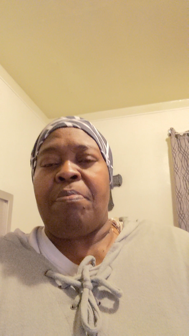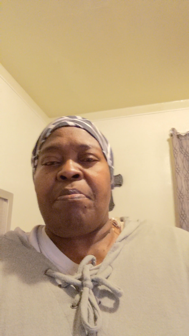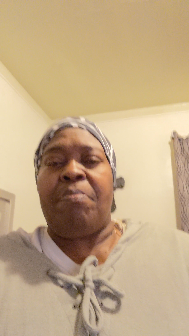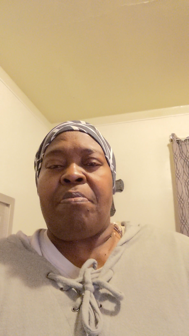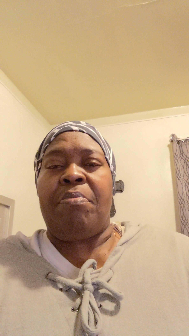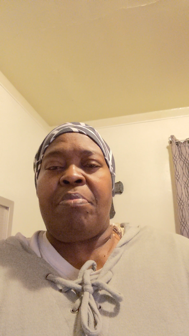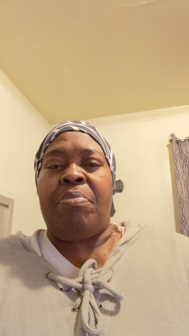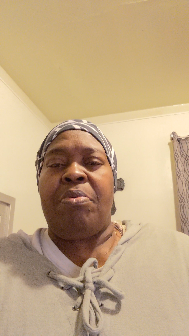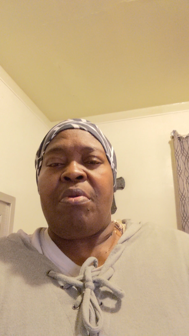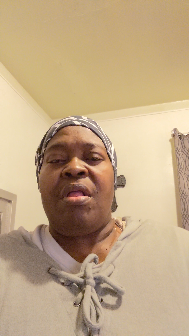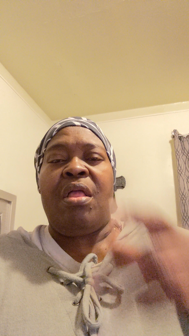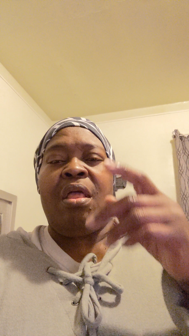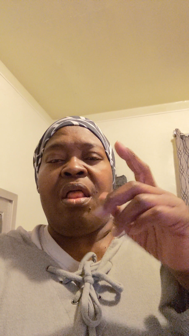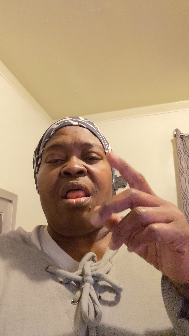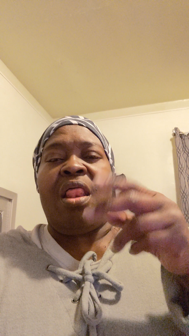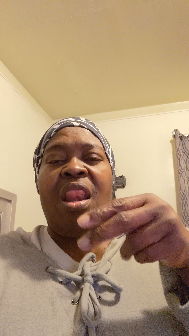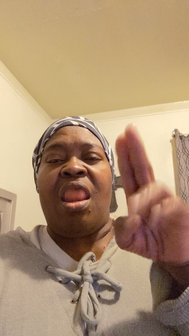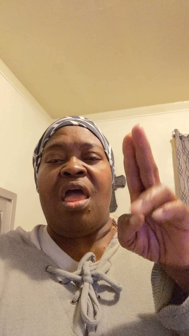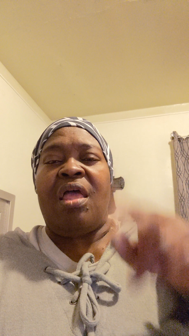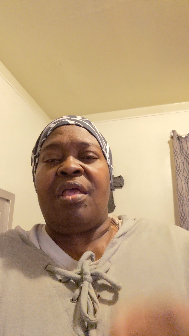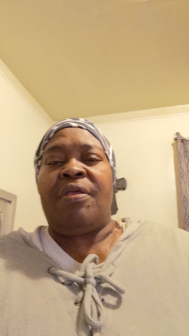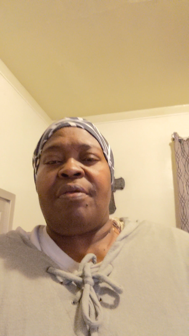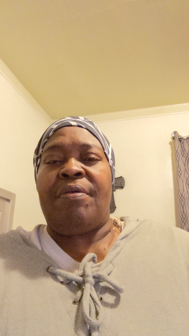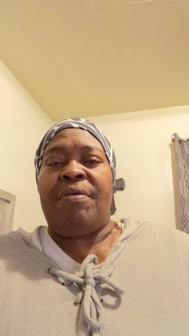lick